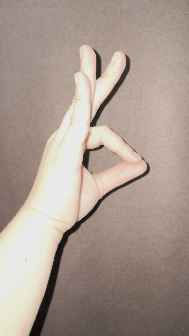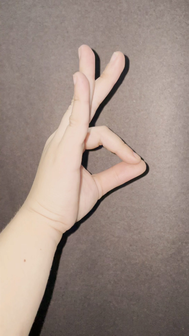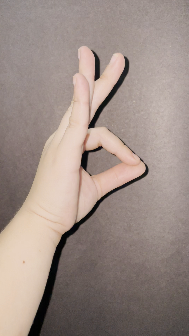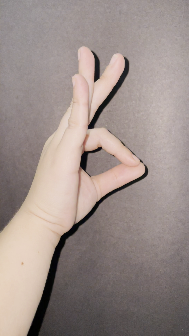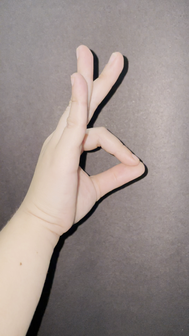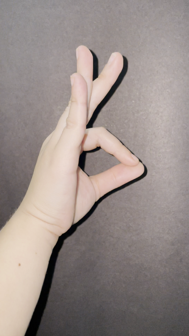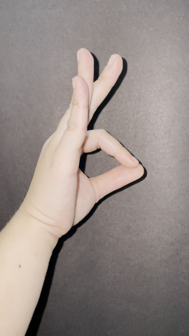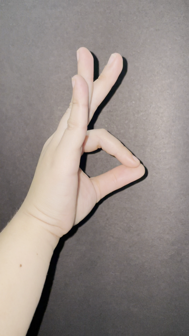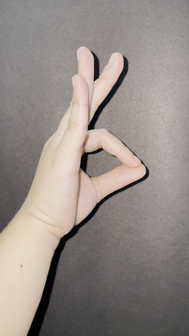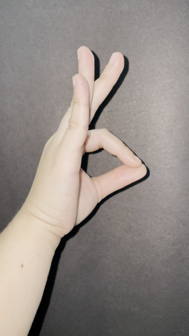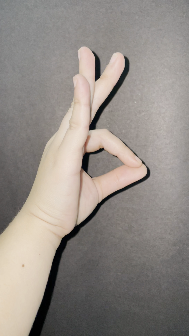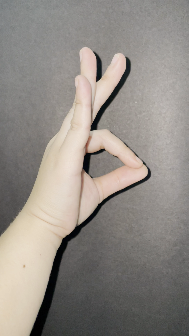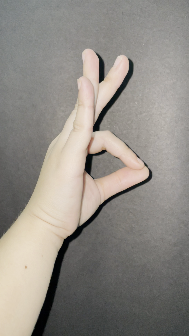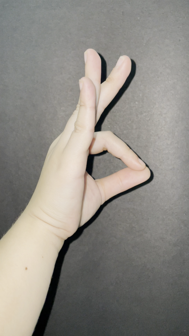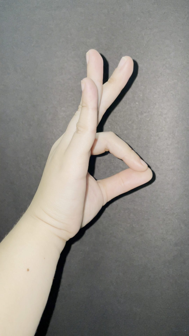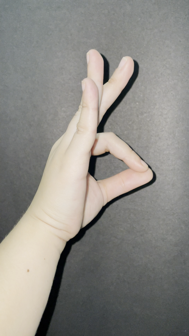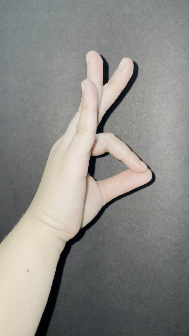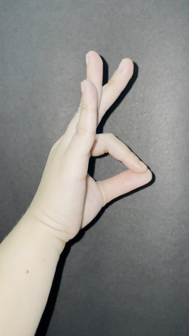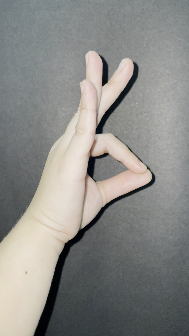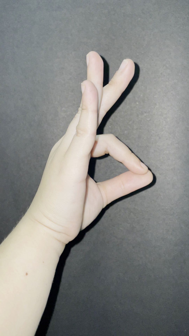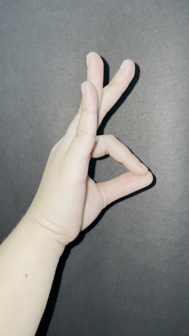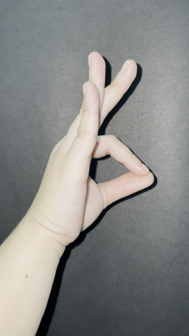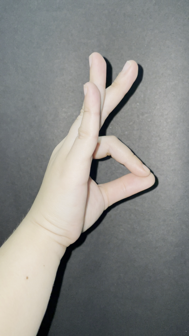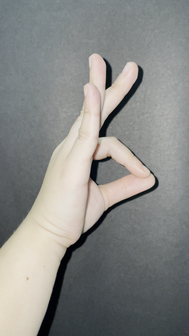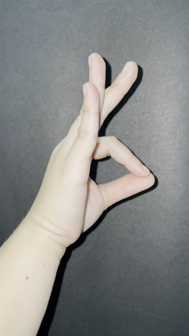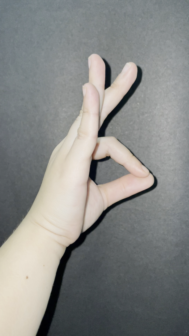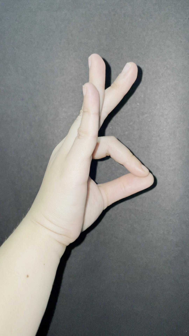व